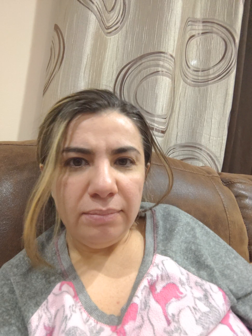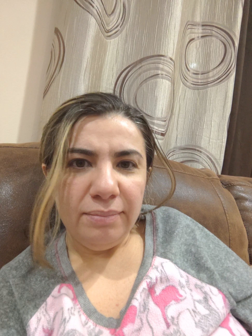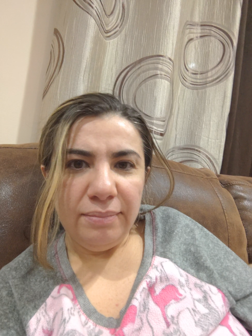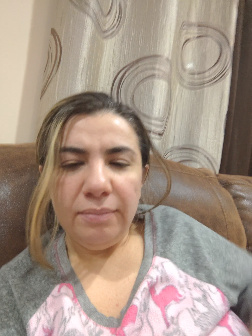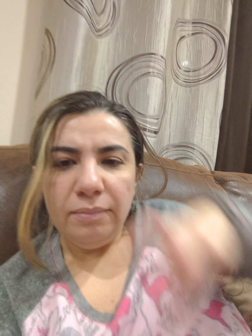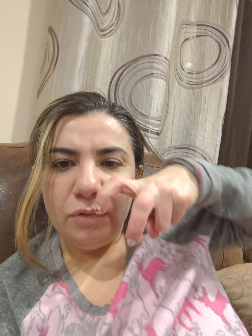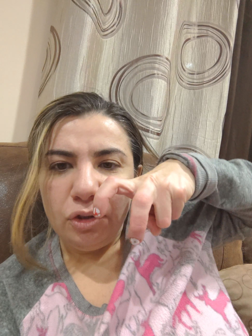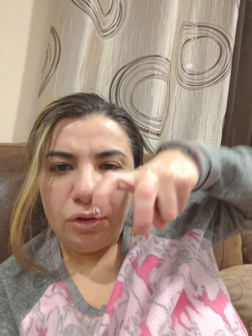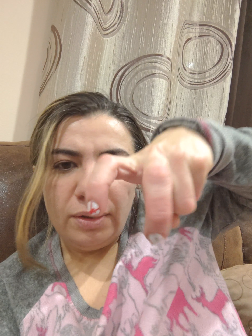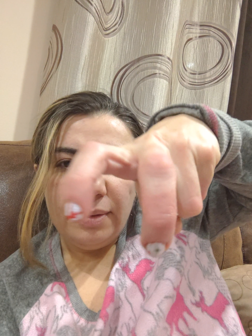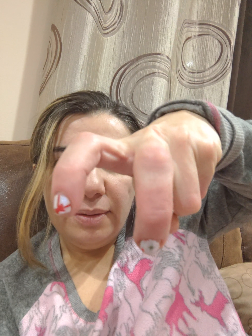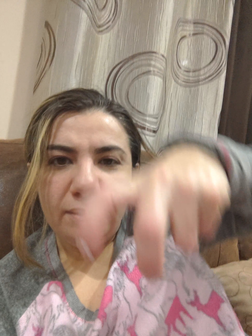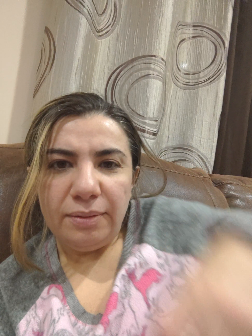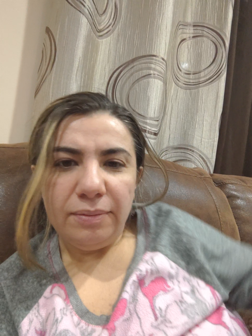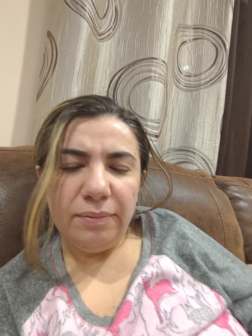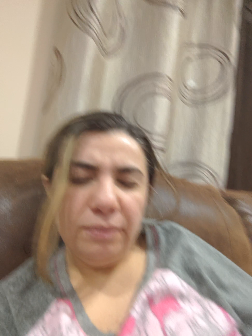ride